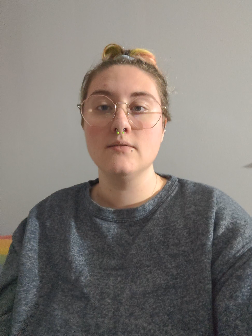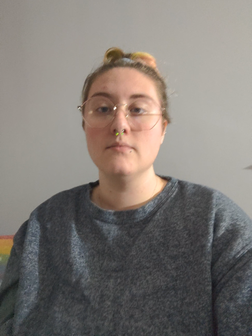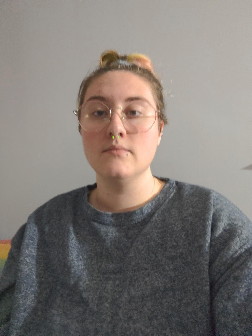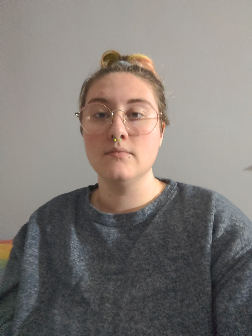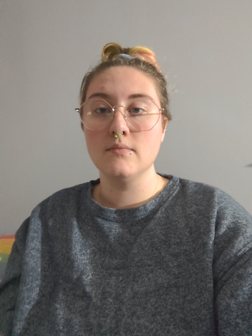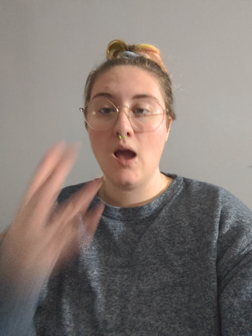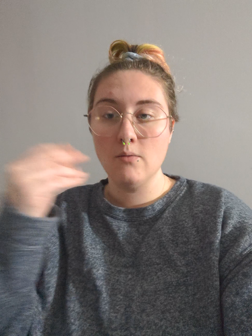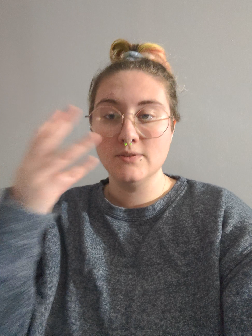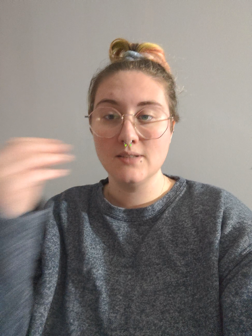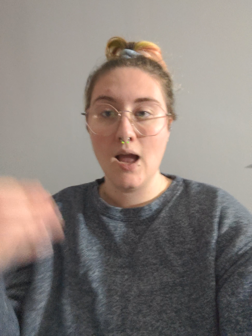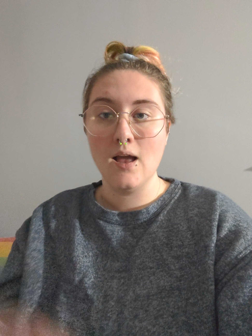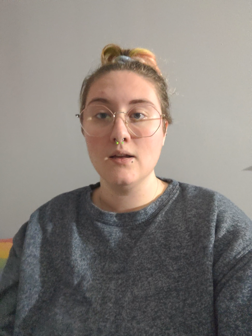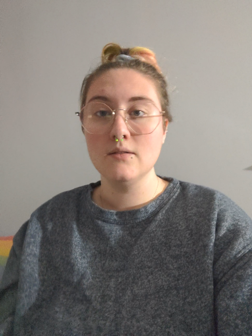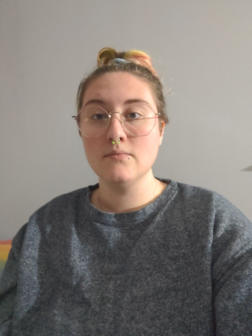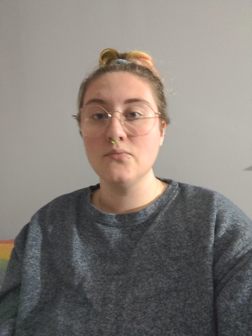outside